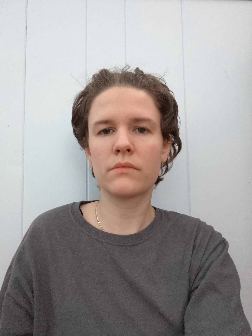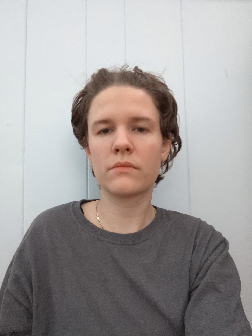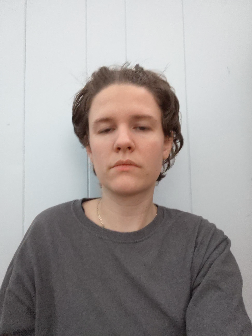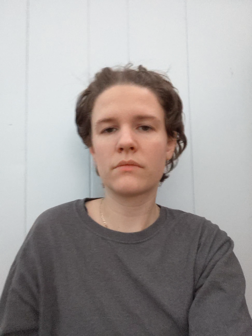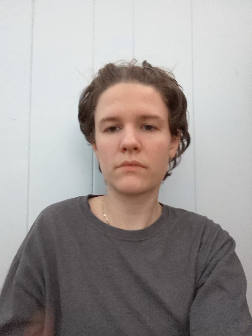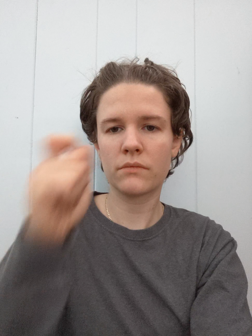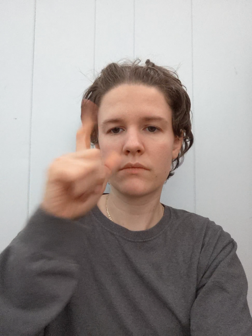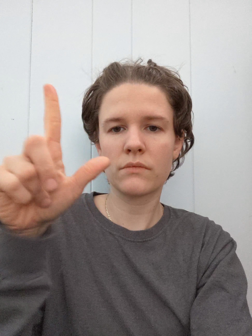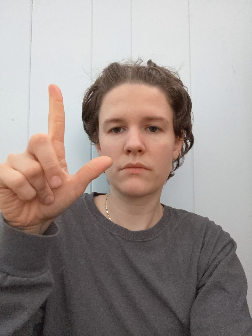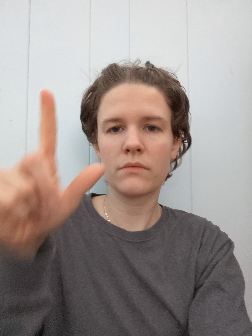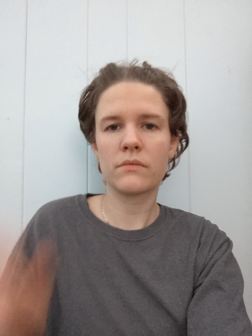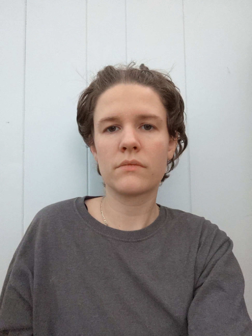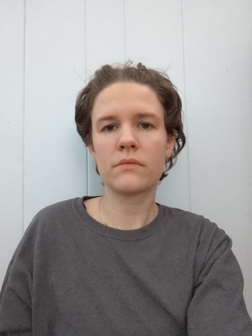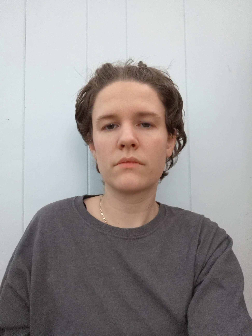awake